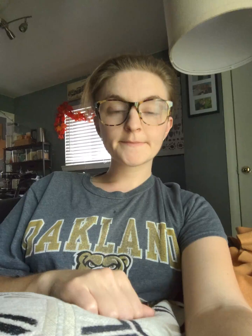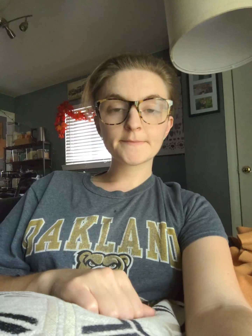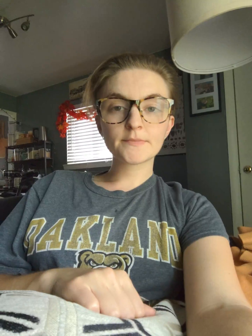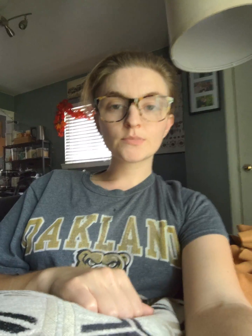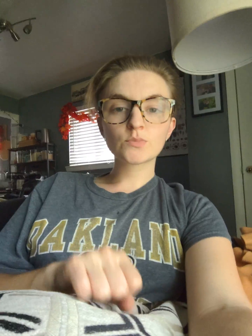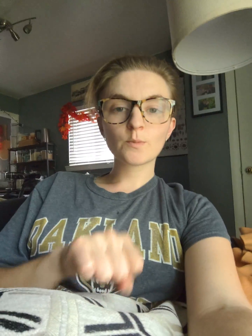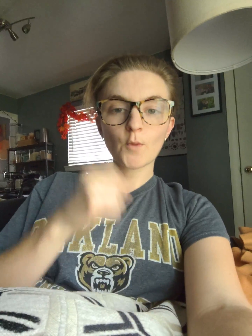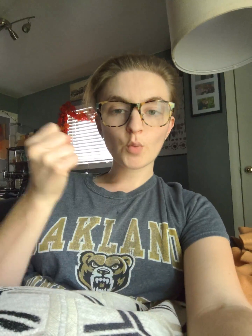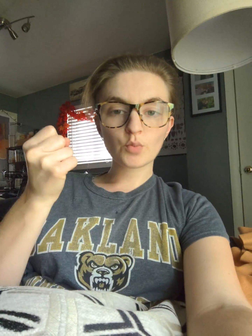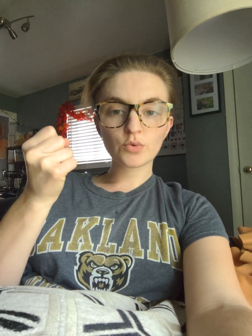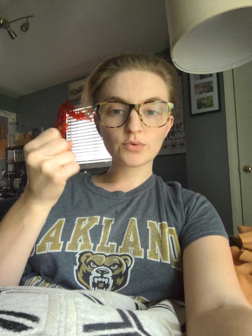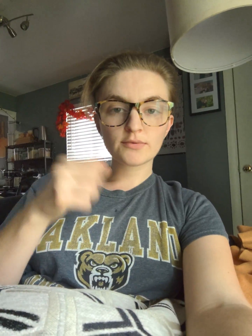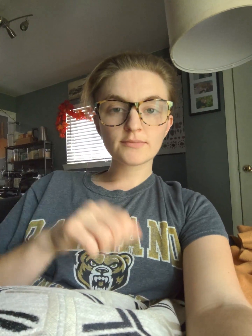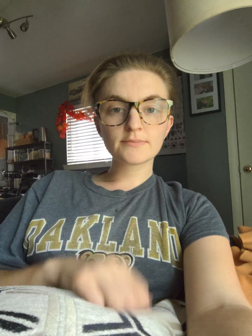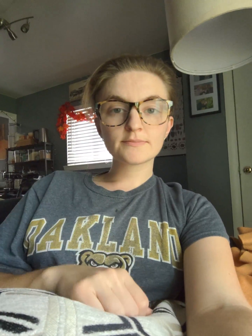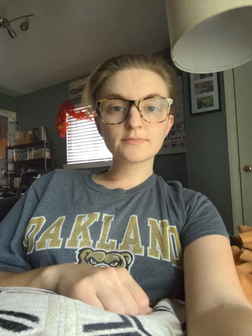broken